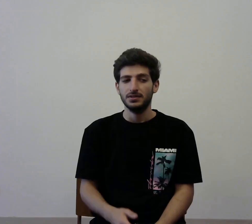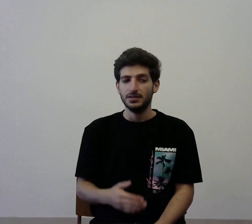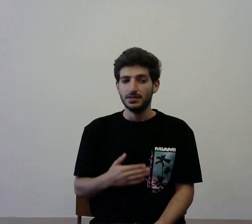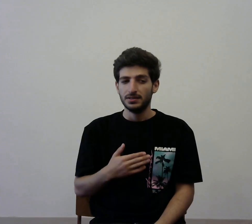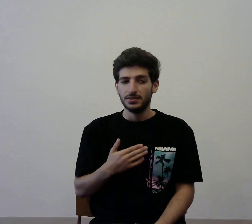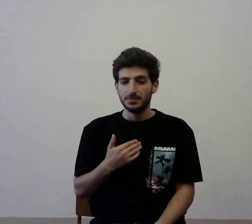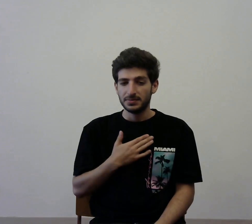biz